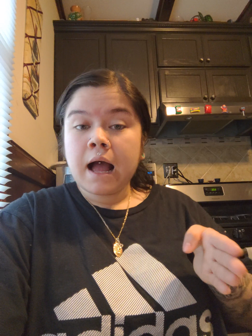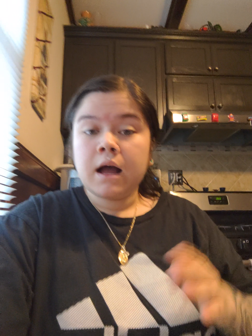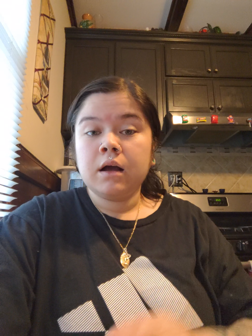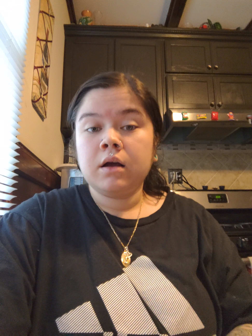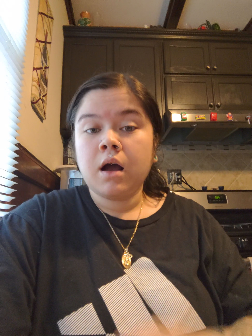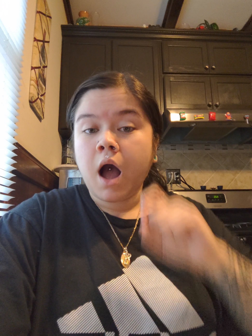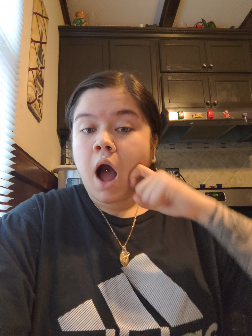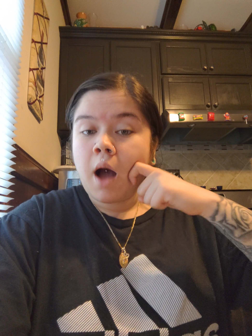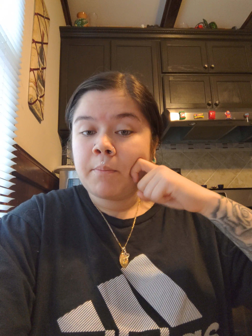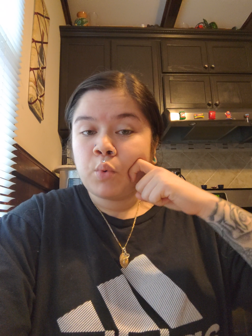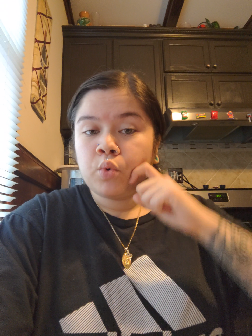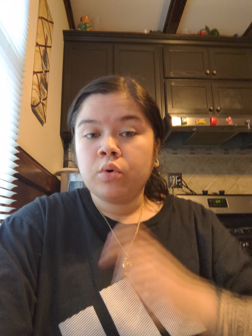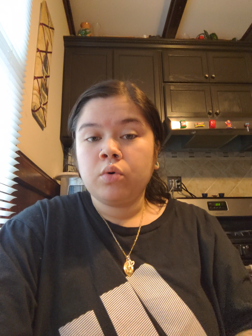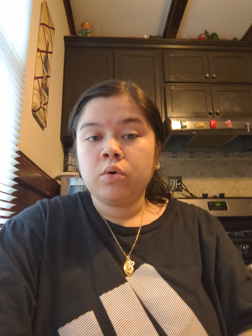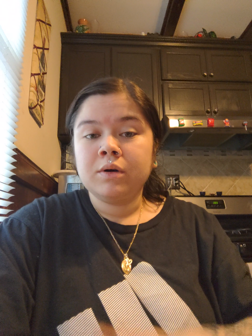apple